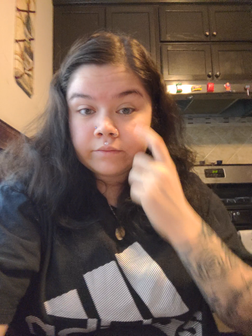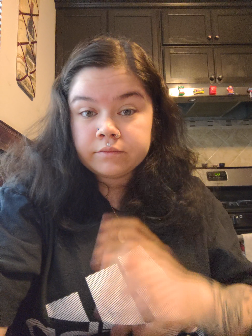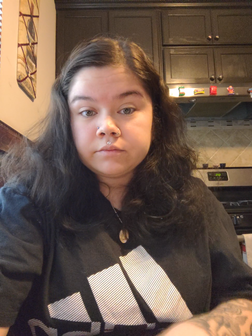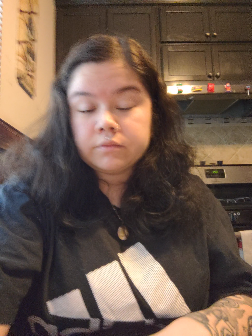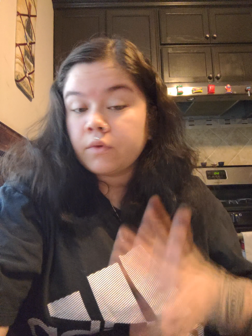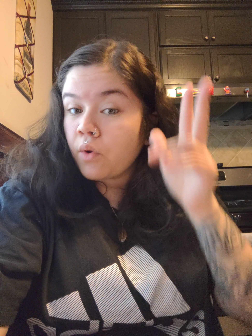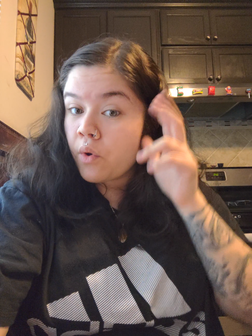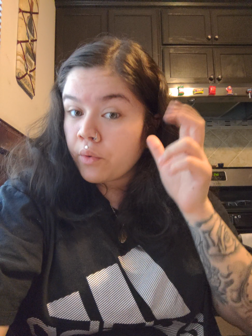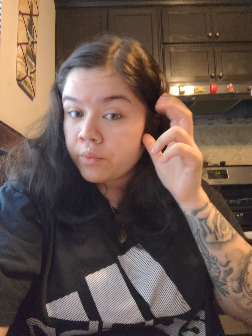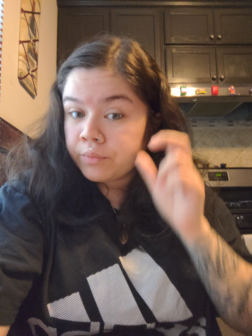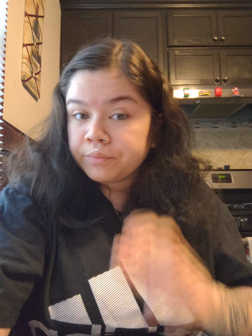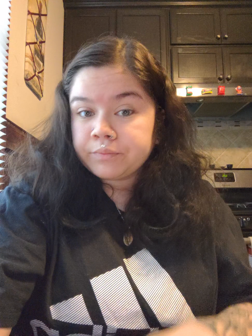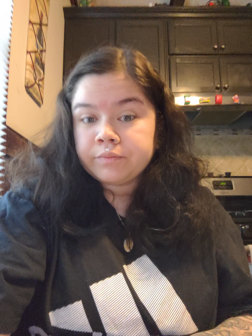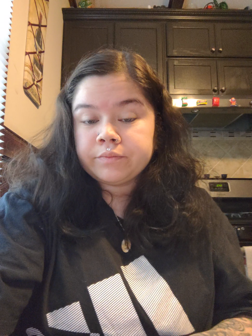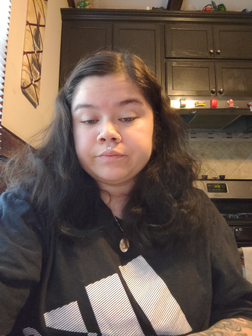hear